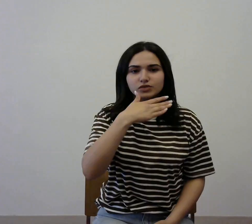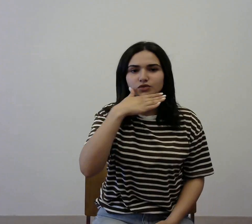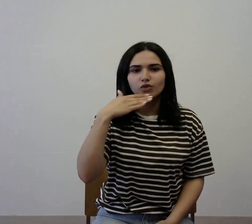çox